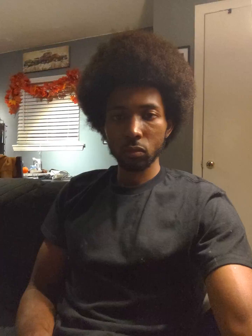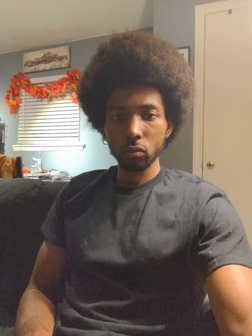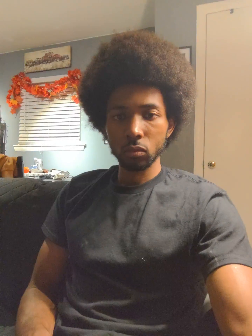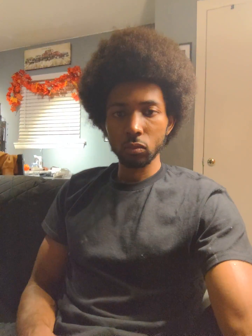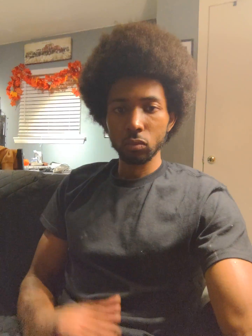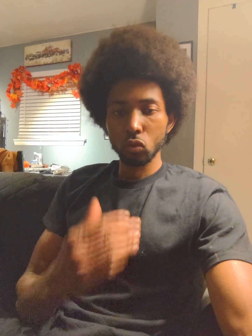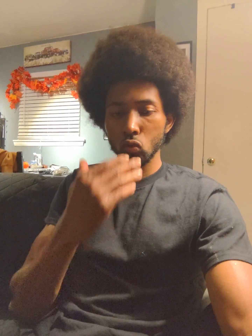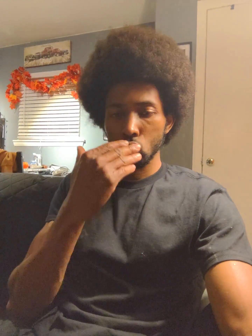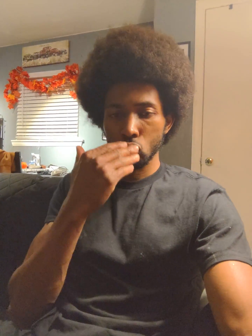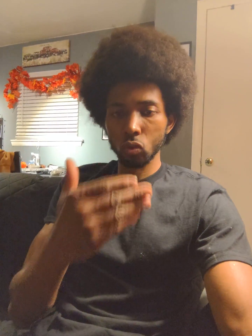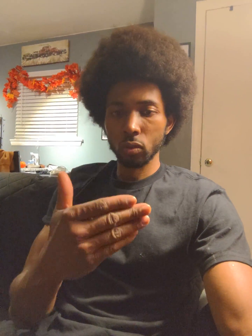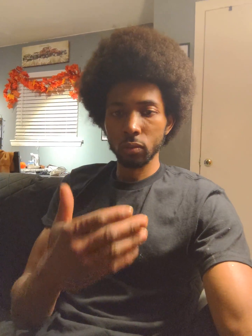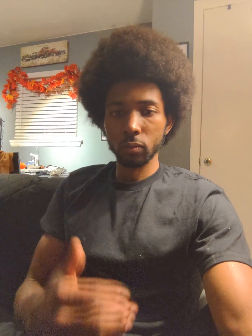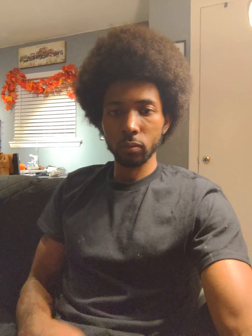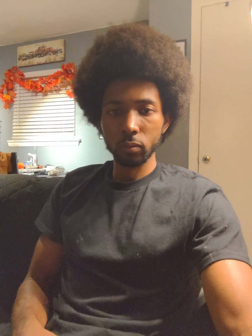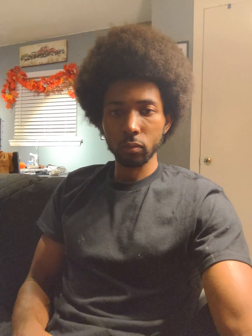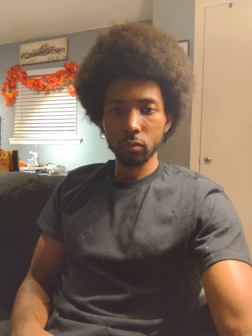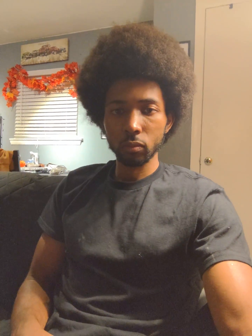good